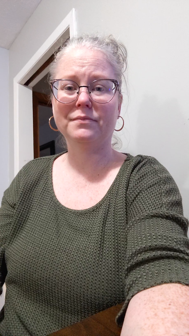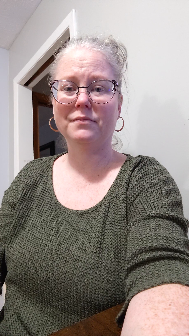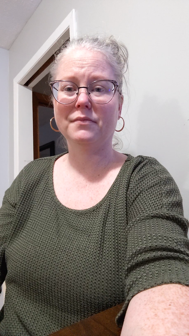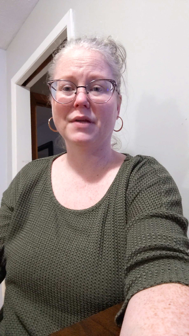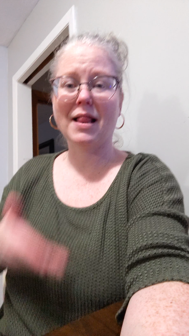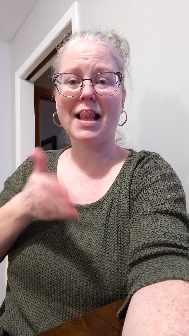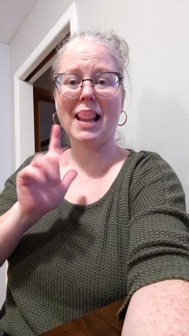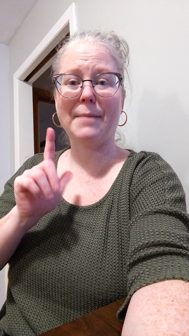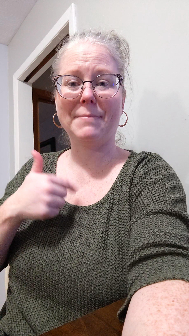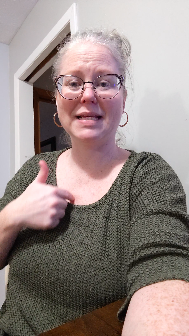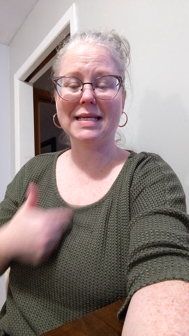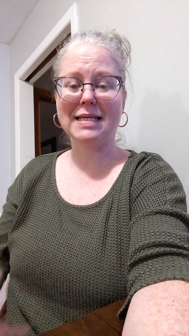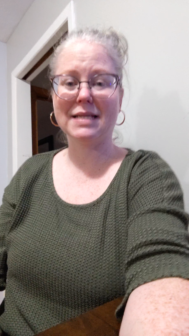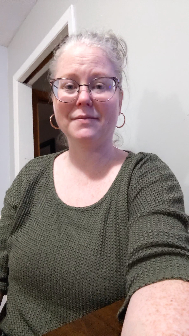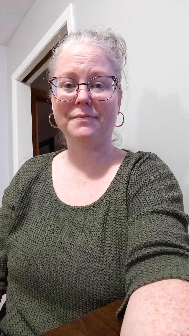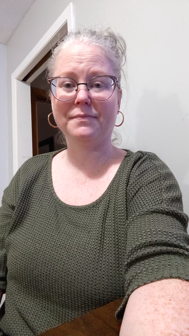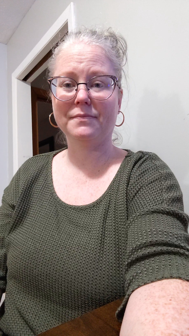let me